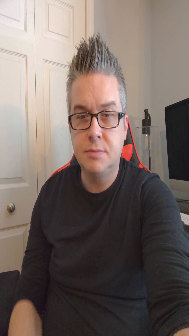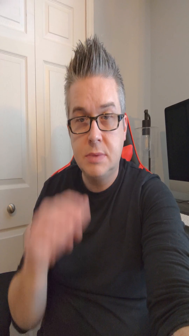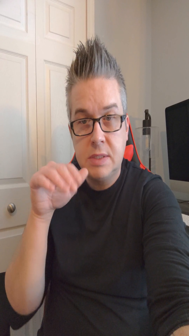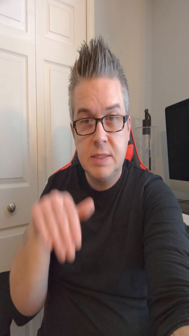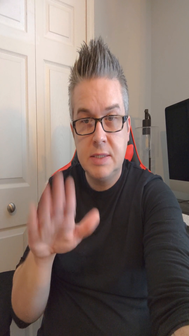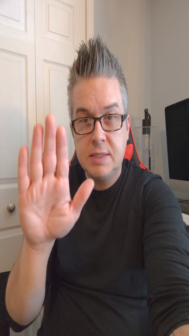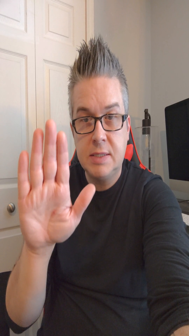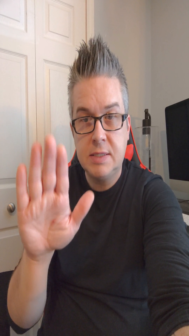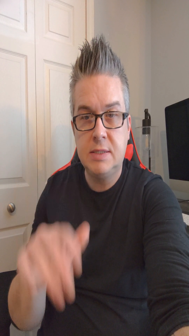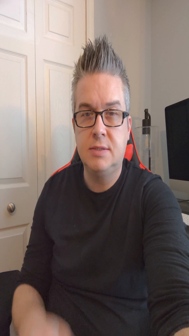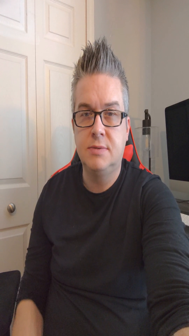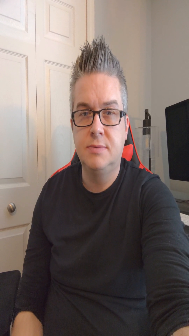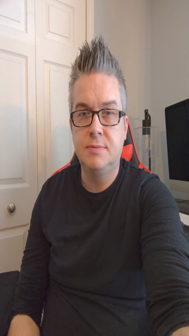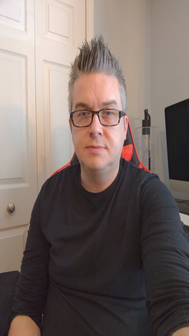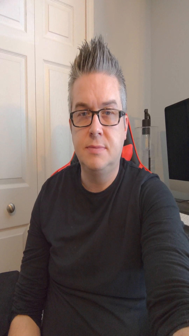into